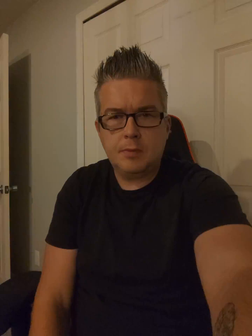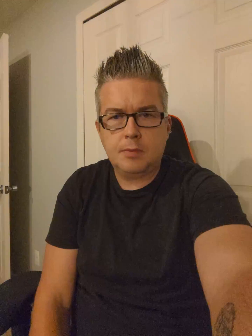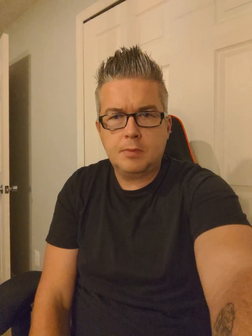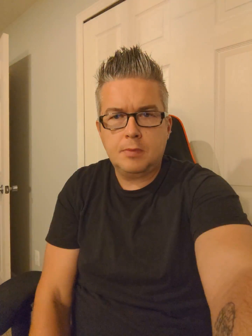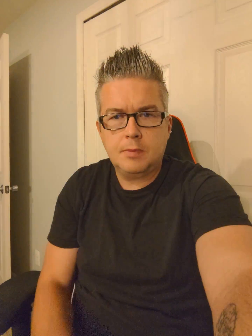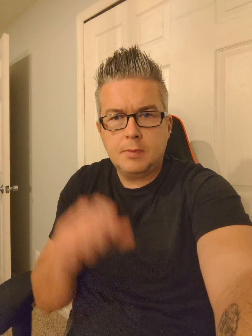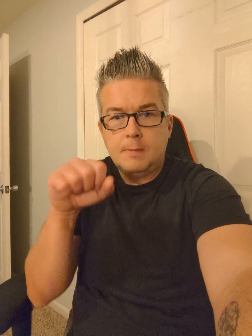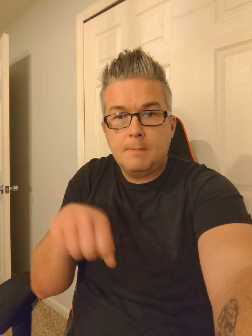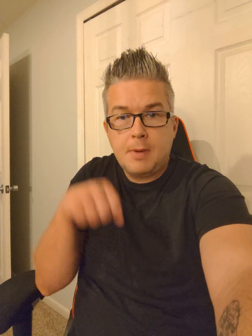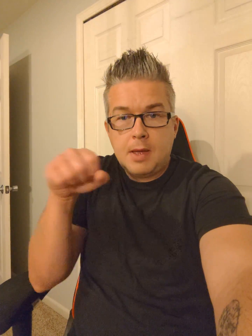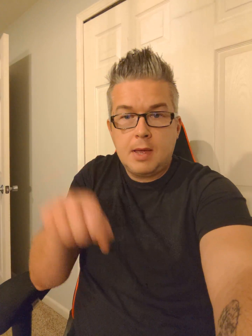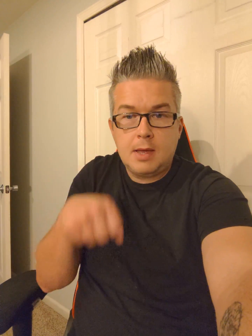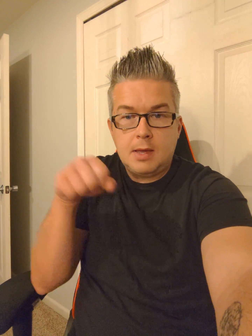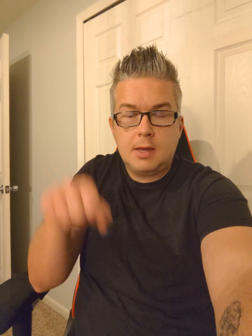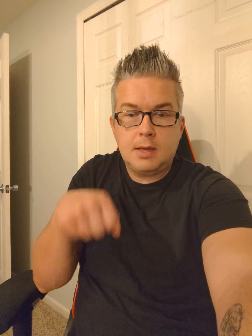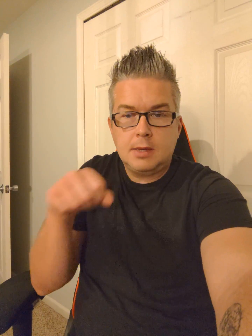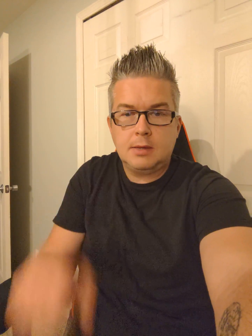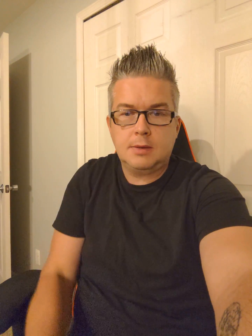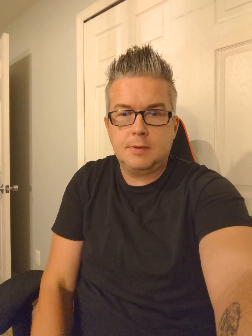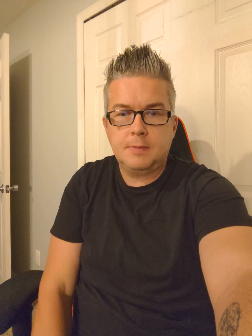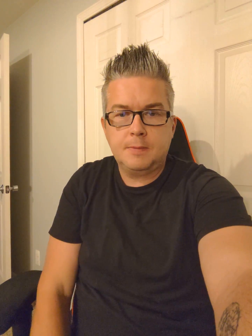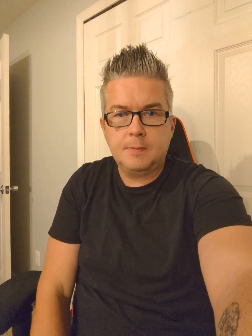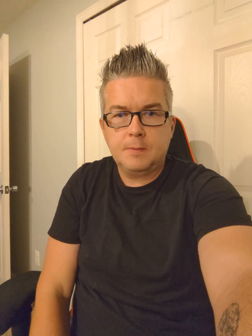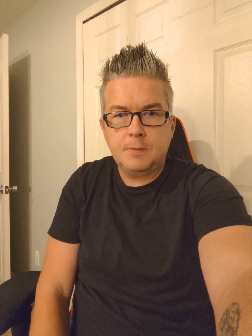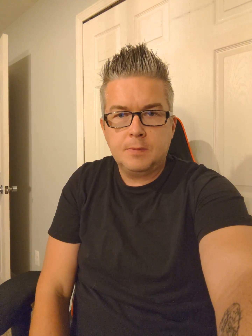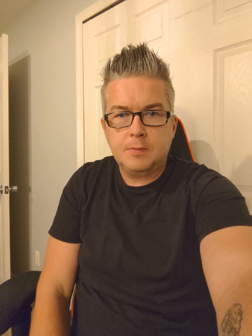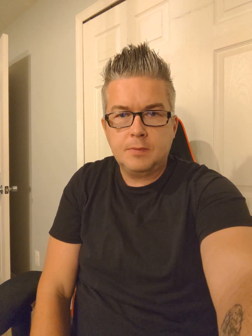bicycle